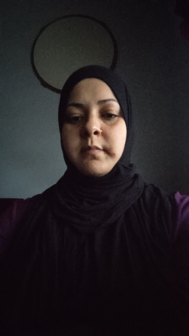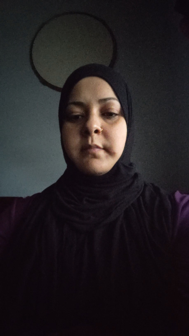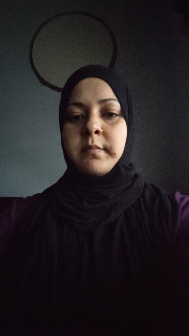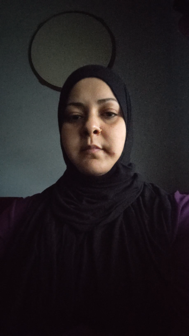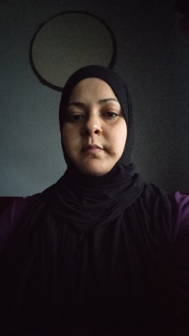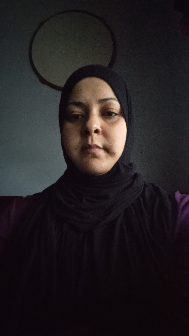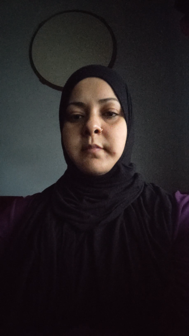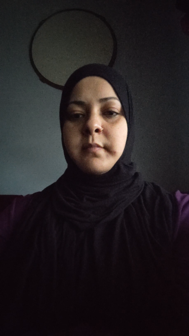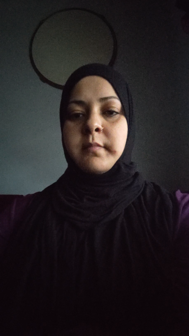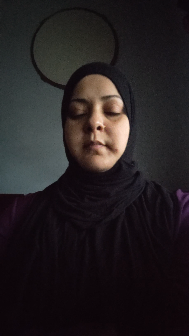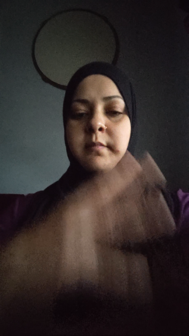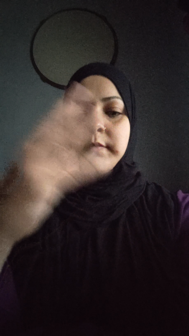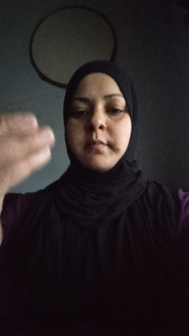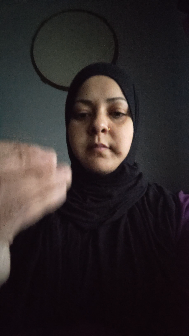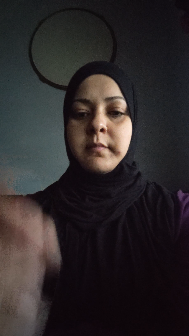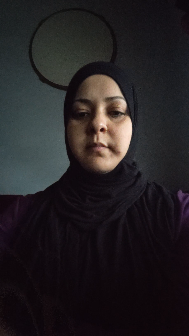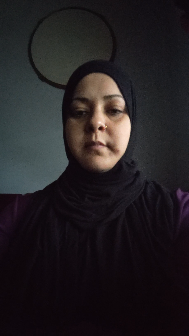got to